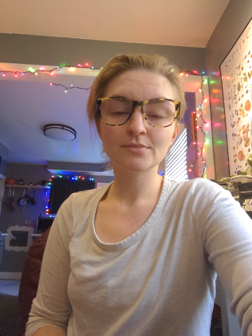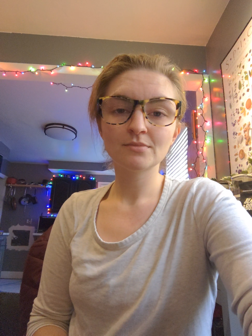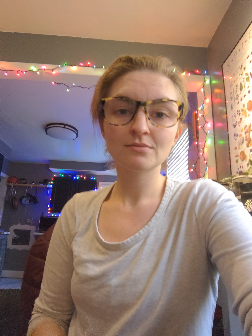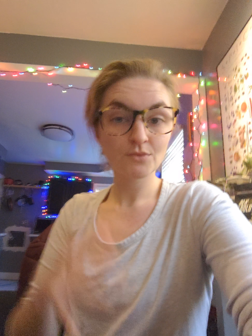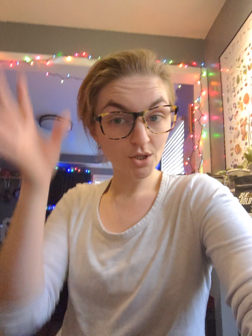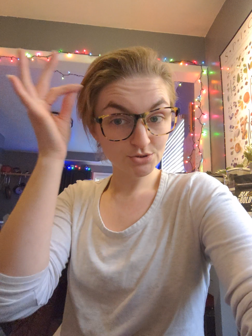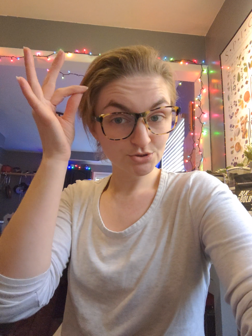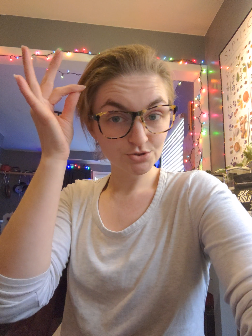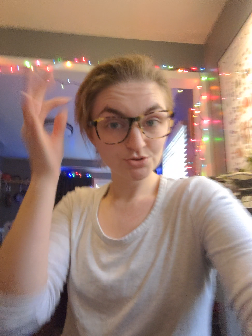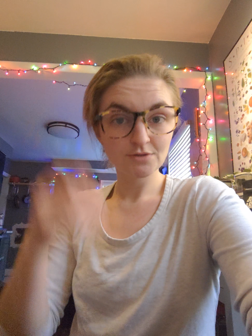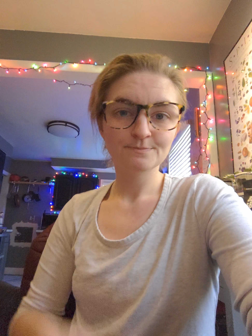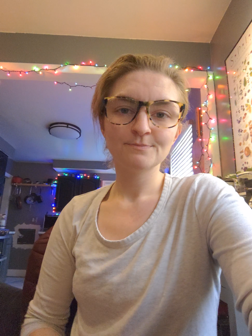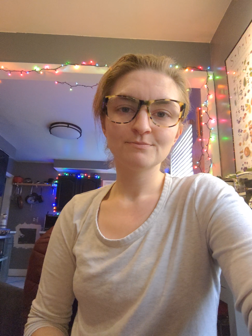hair